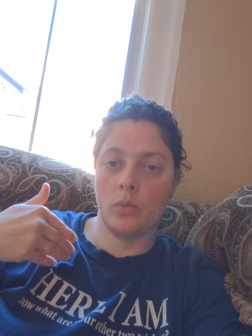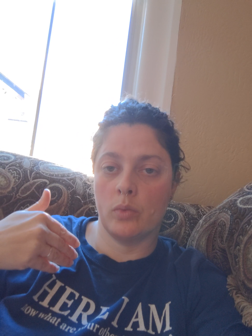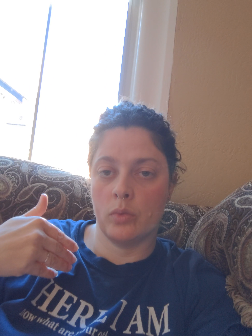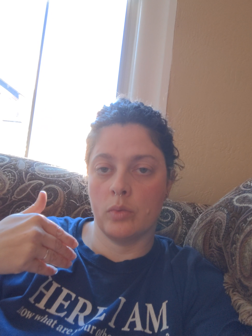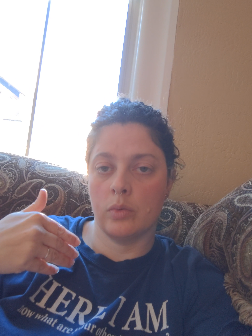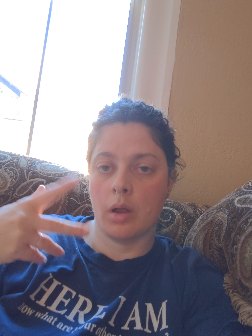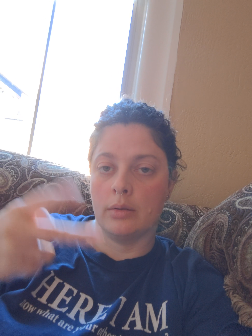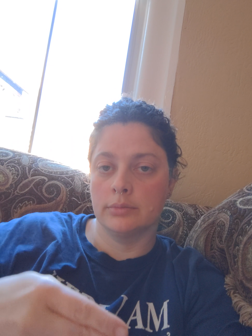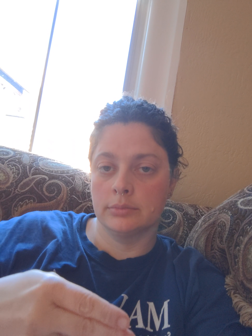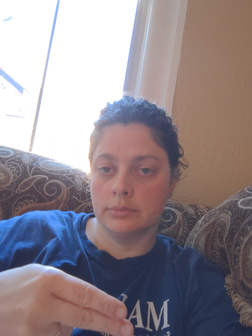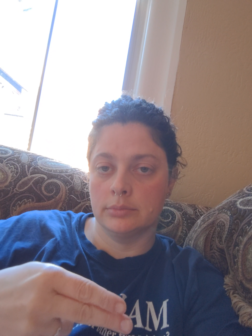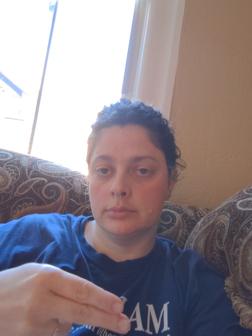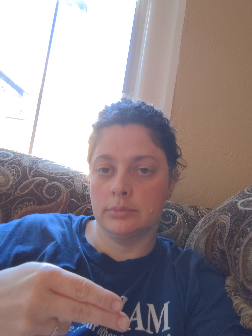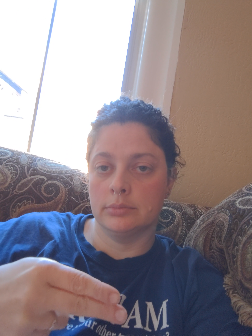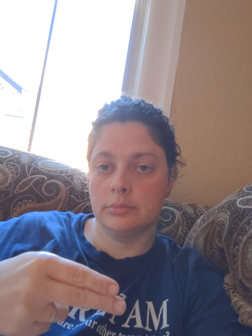cut